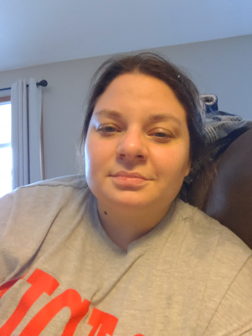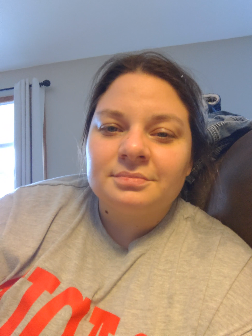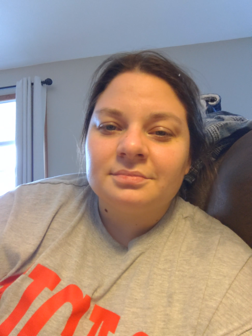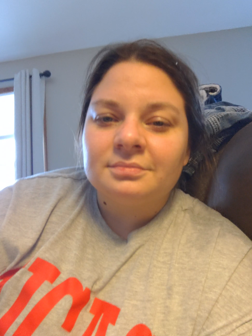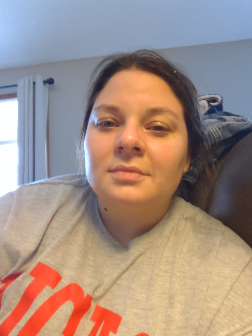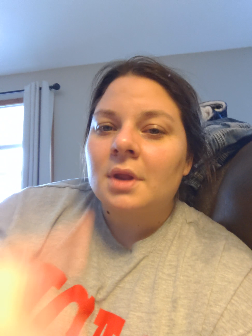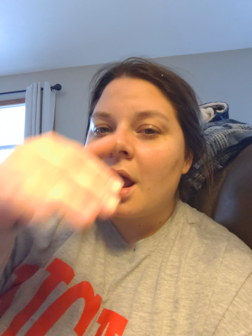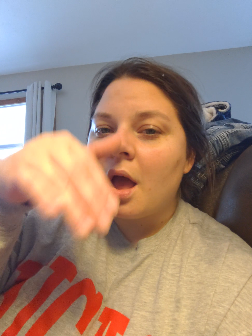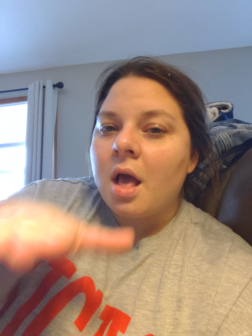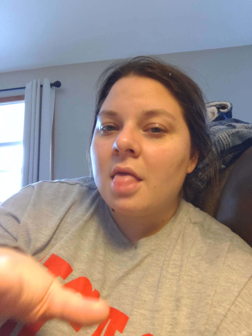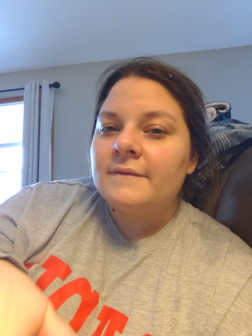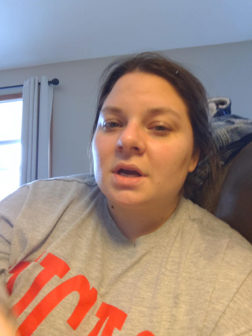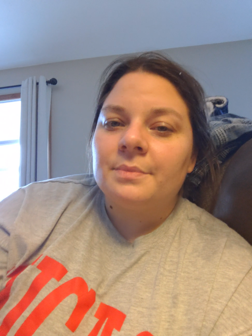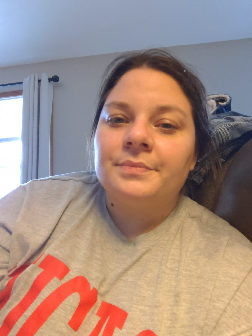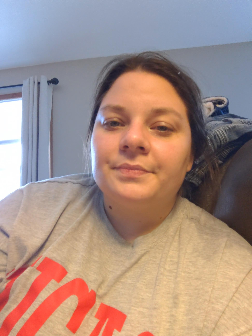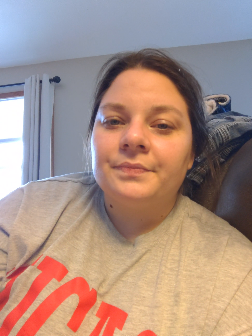elephant